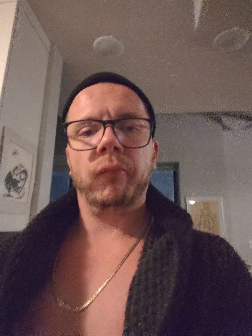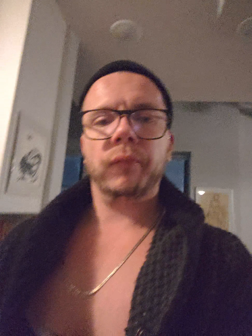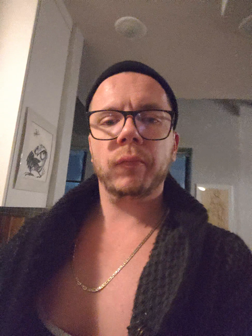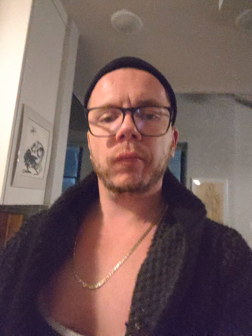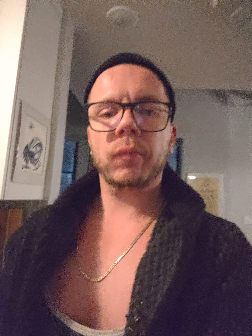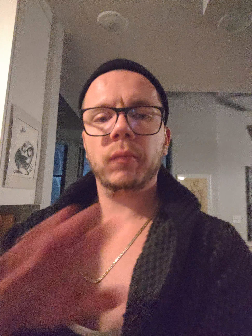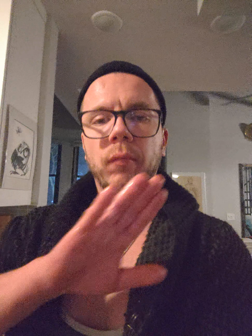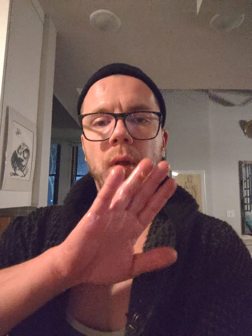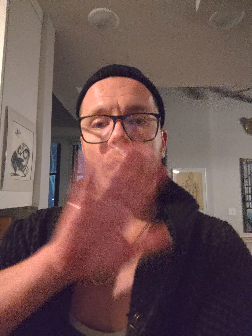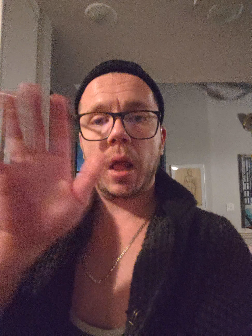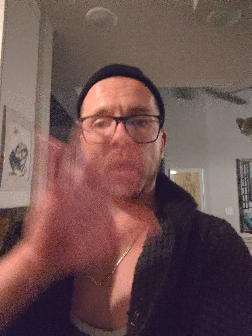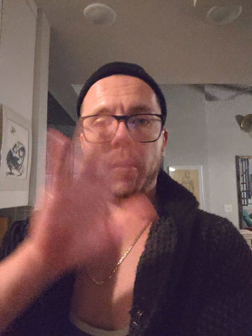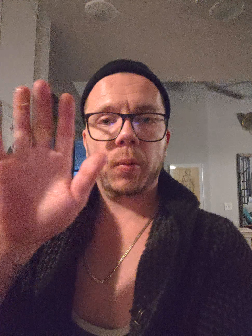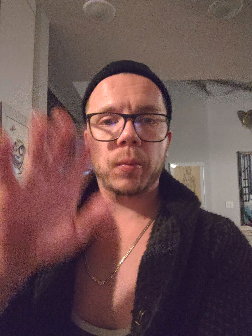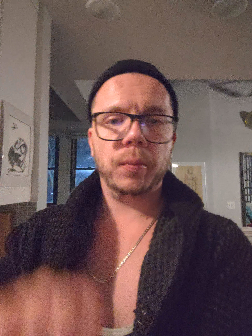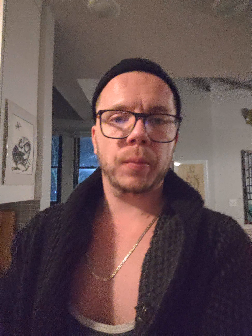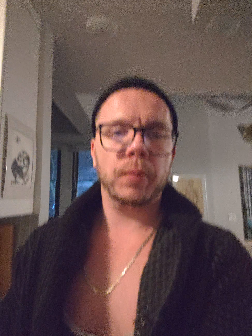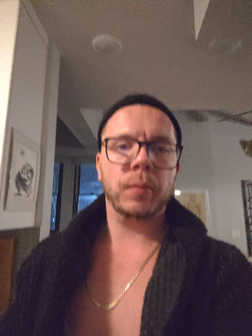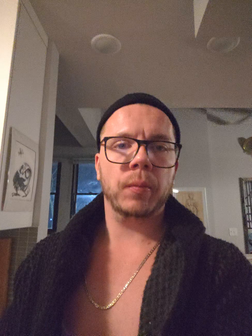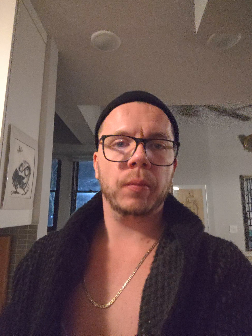hello